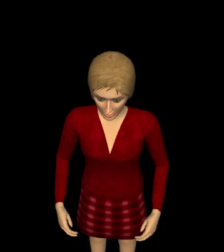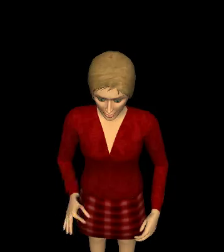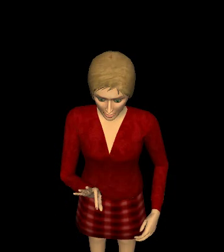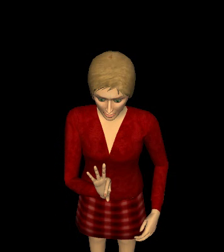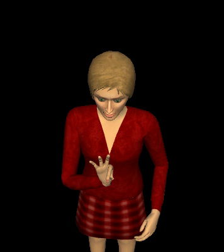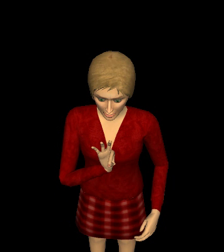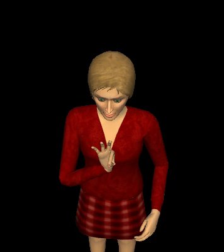دعوة